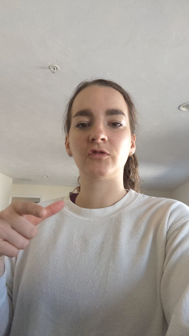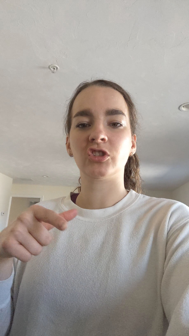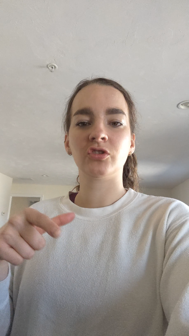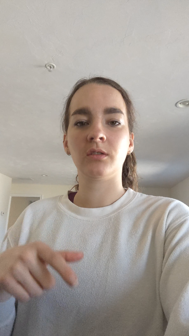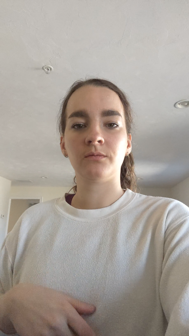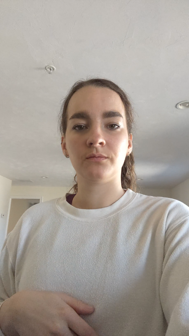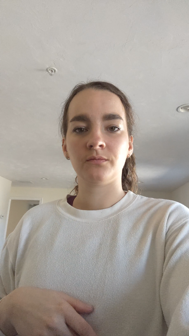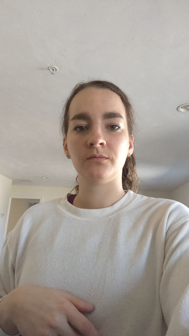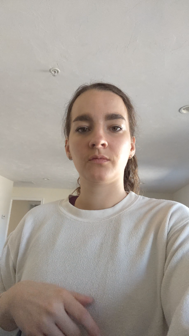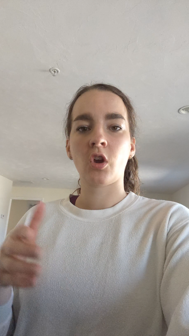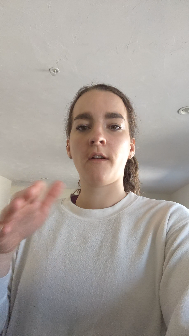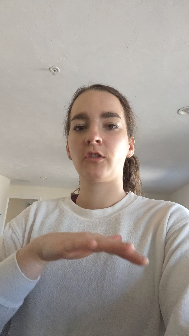cover